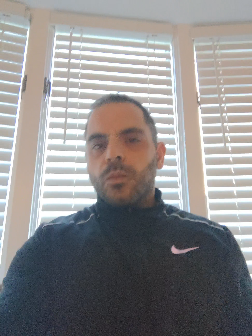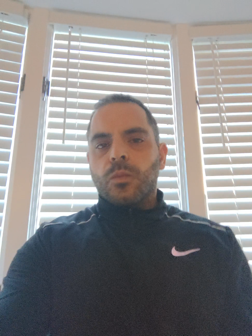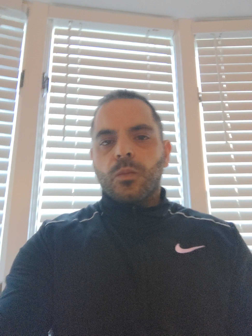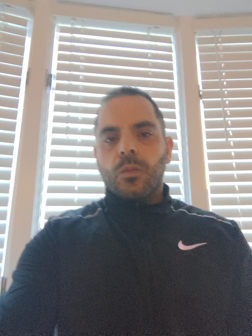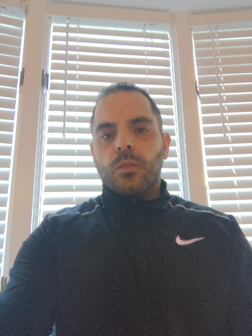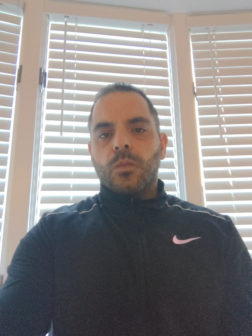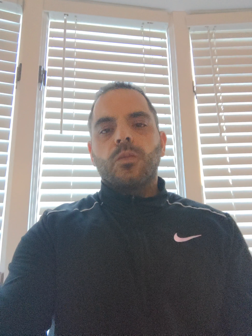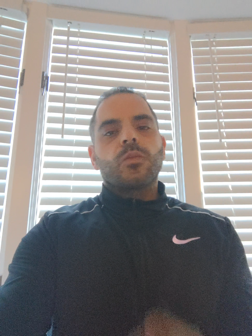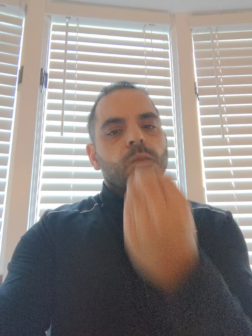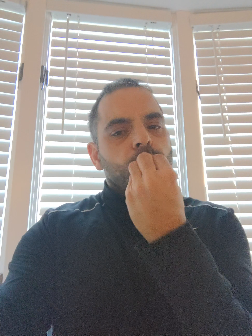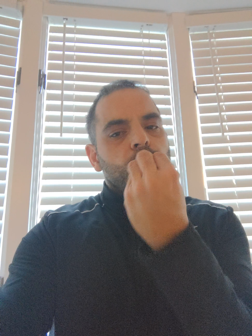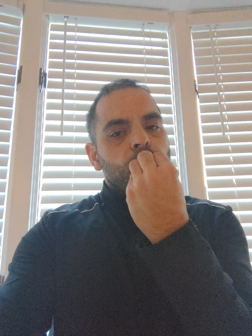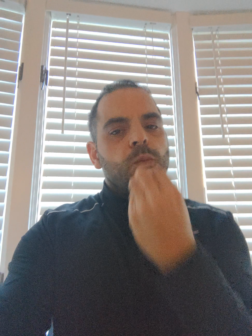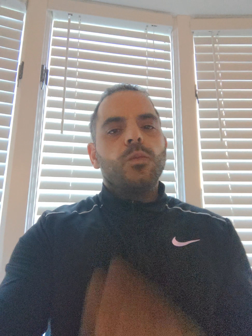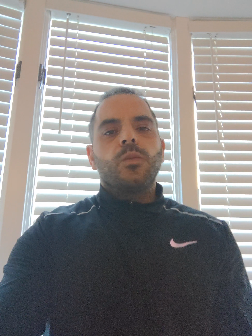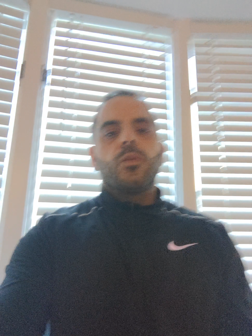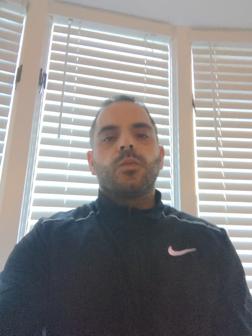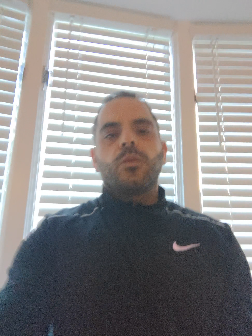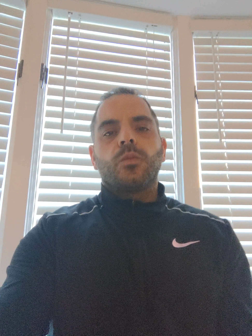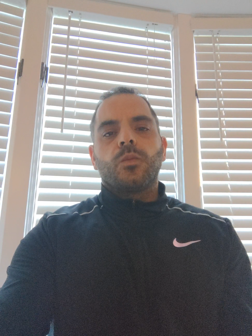food